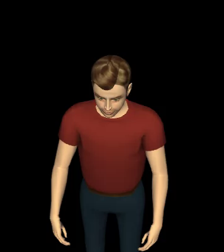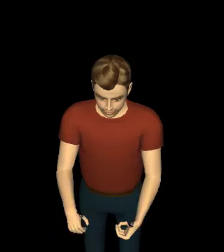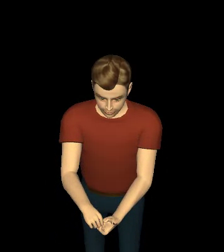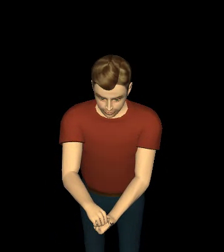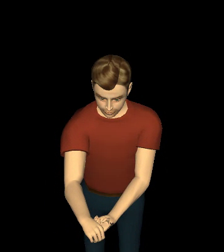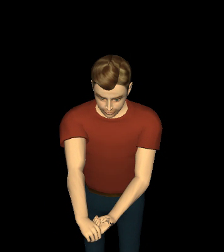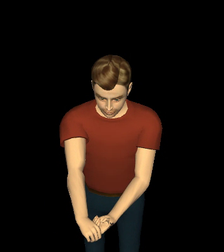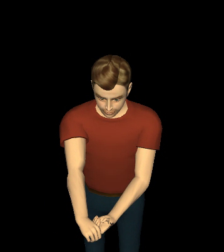مراسل